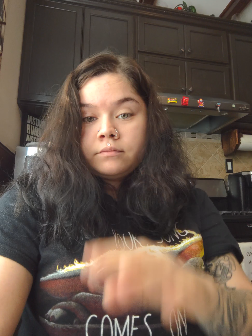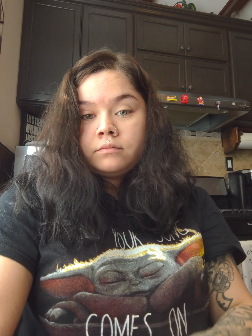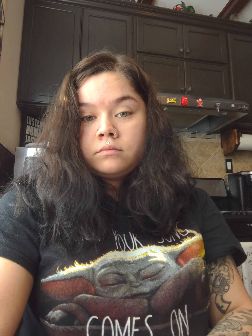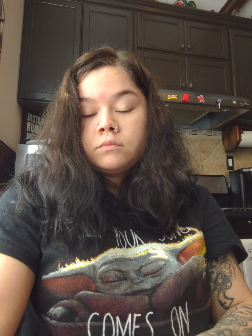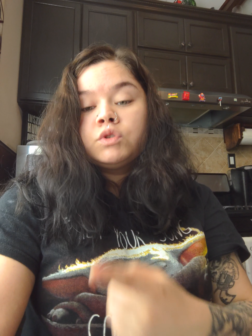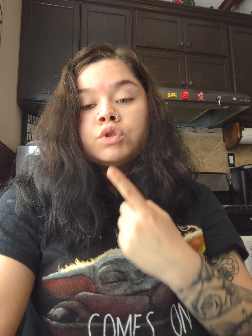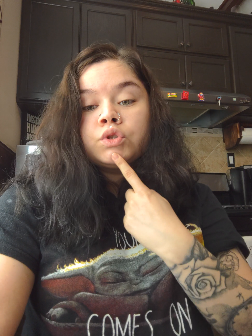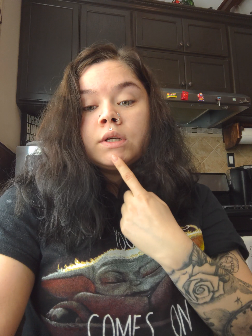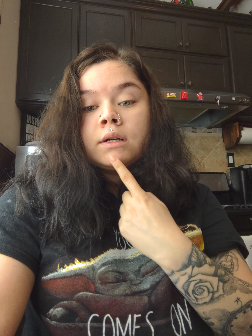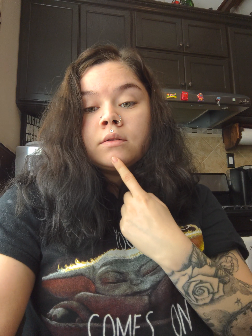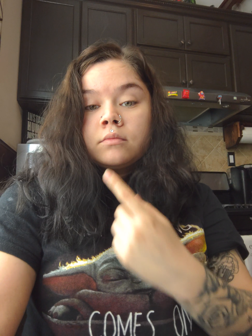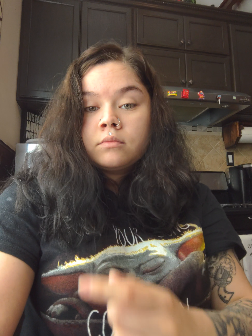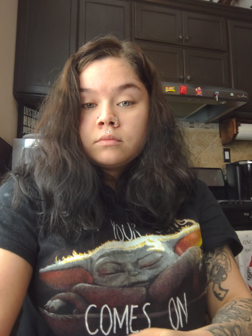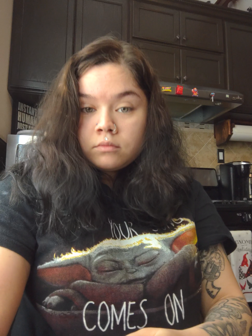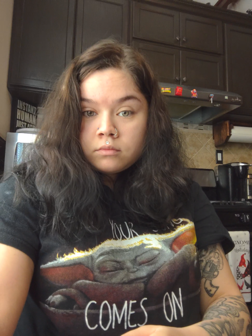chin